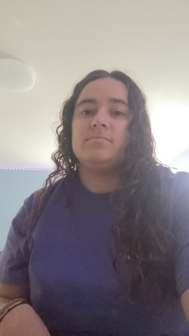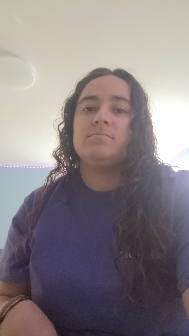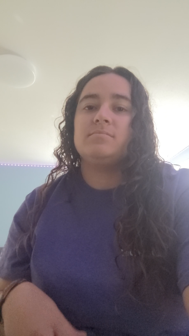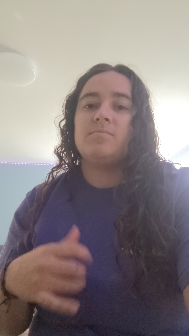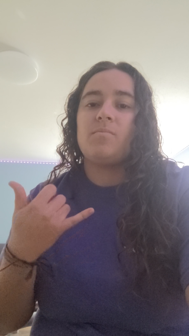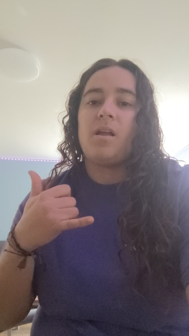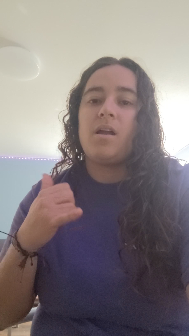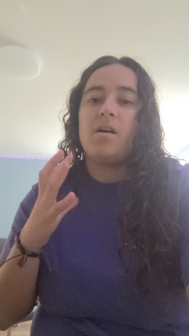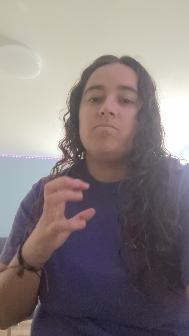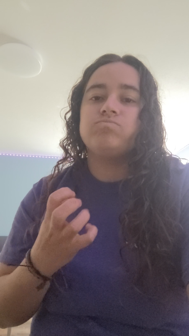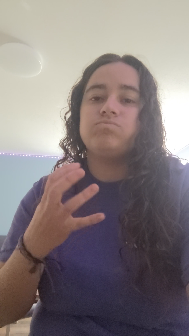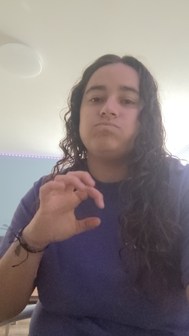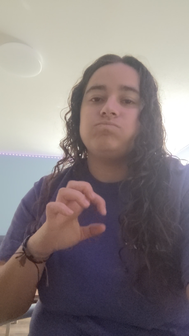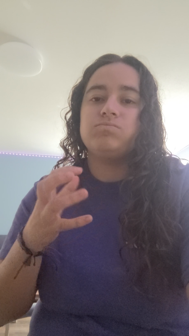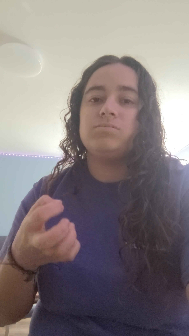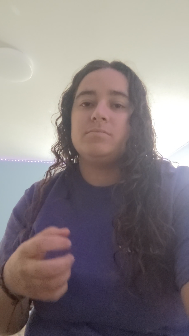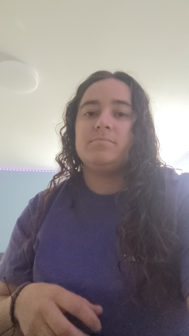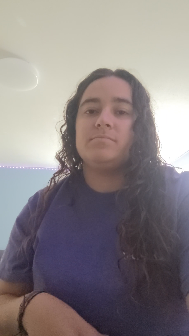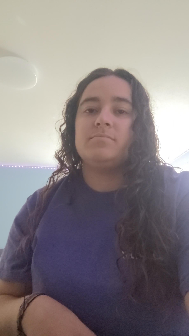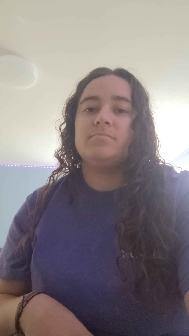play dough